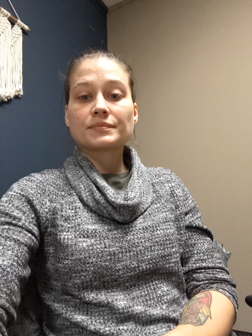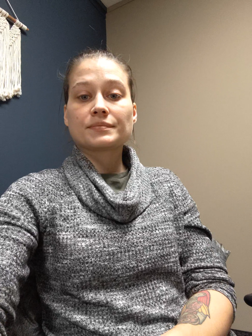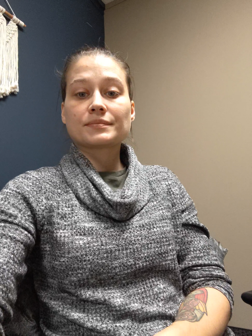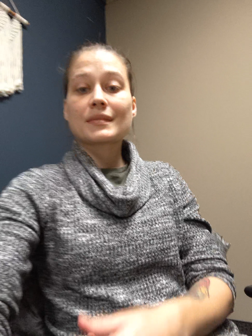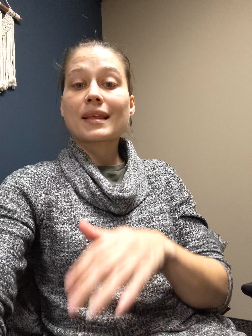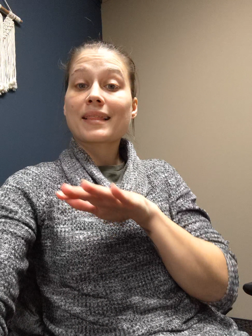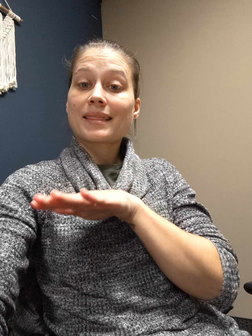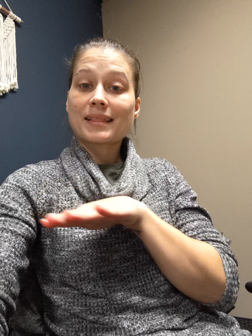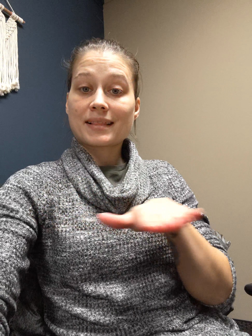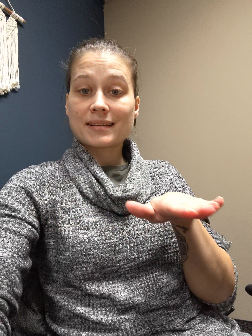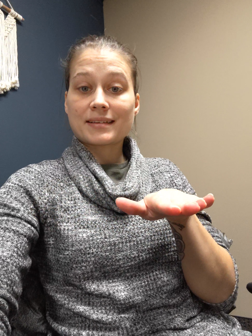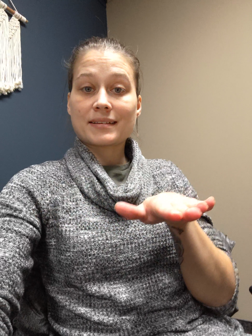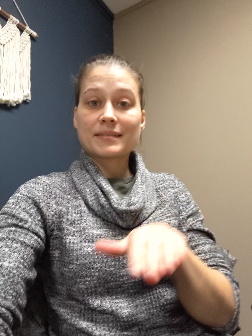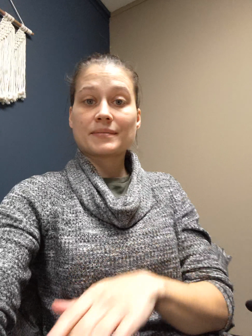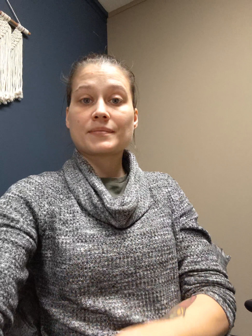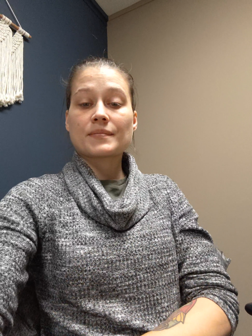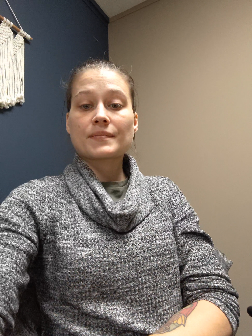clean